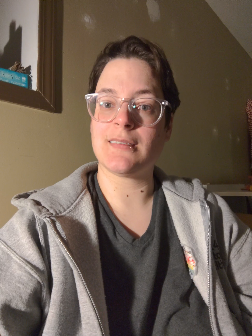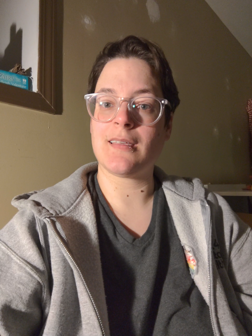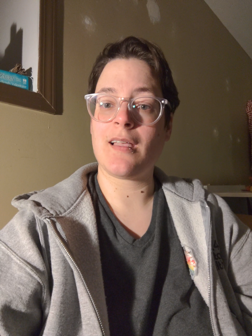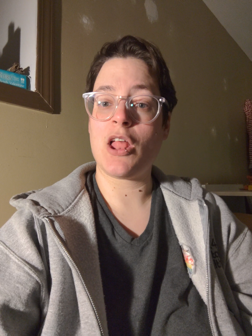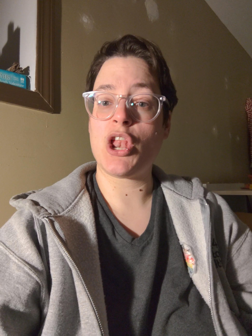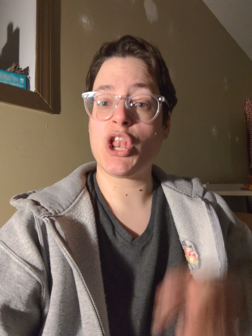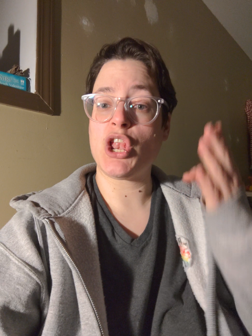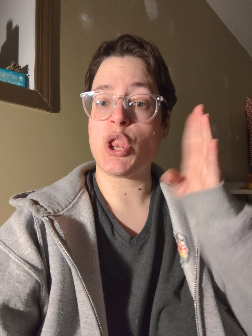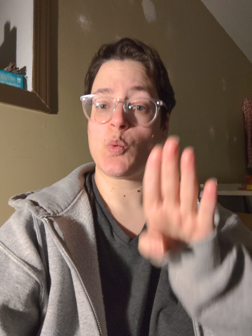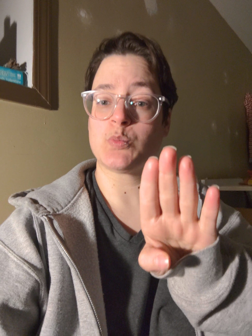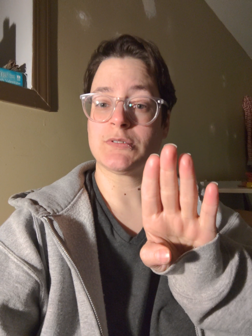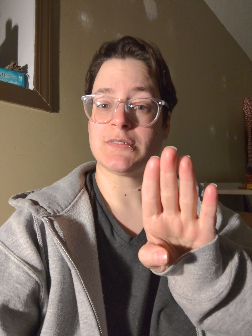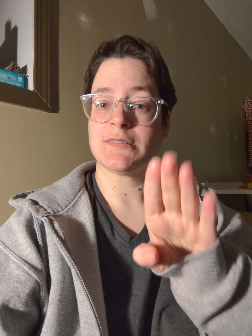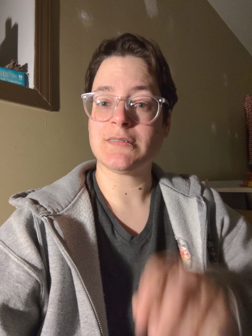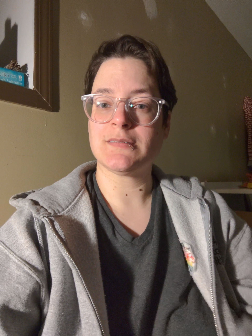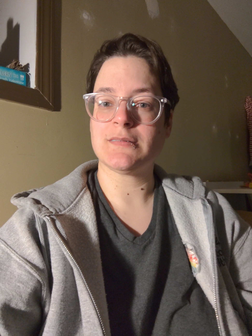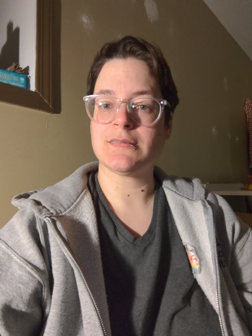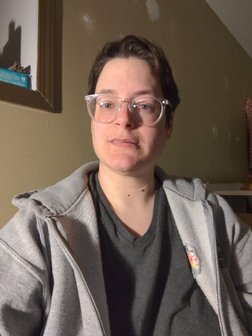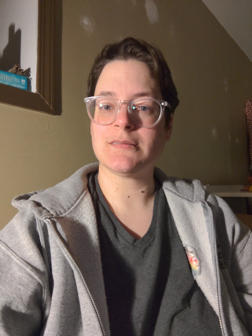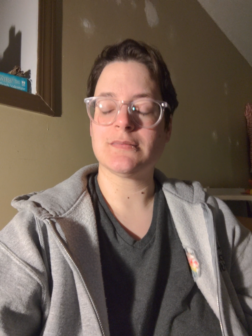close